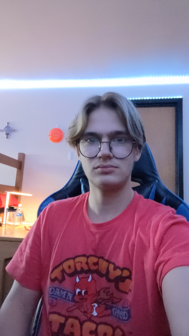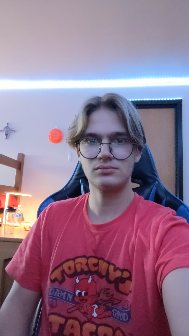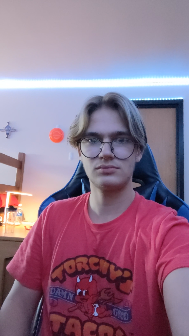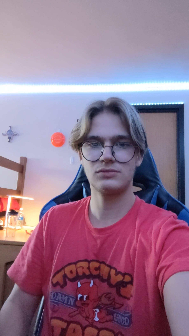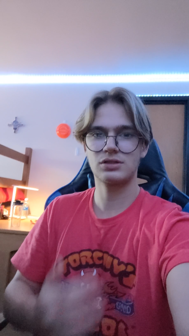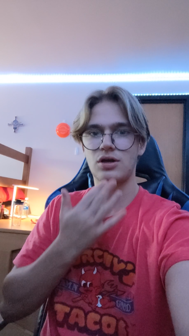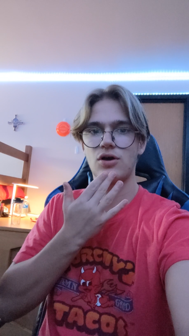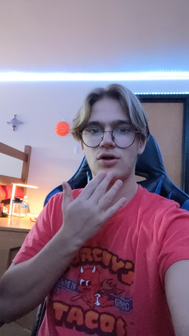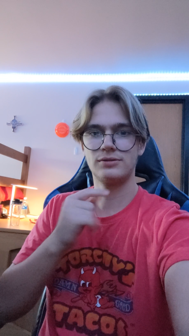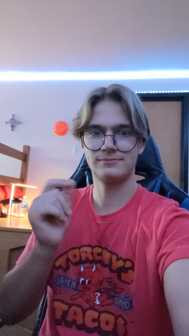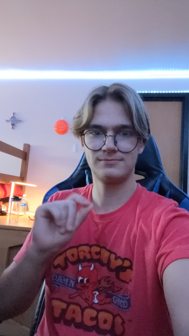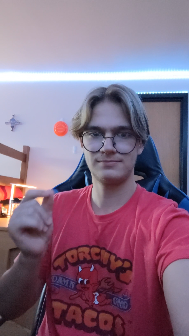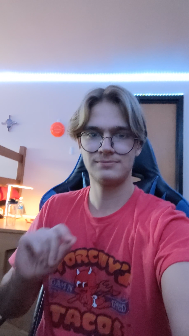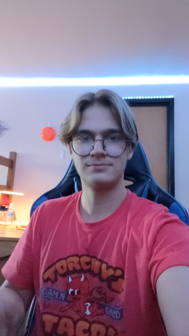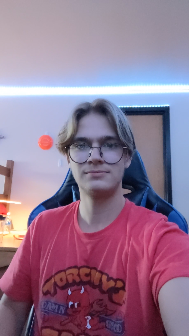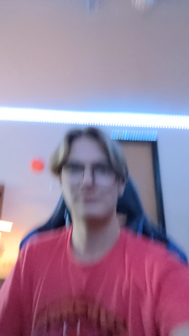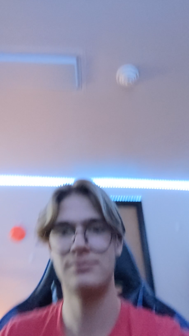crayon